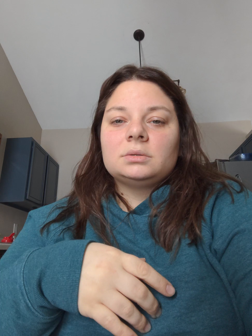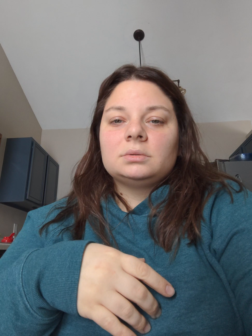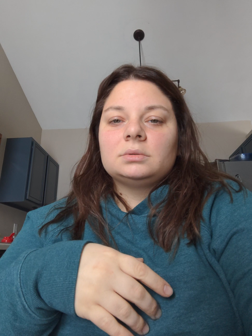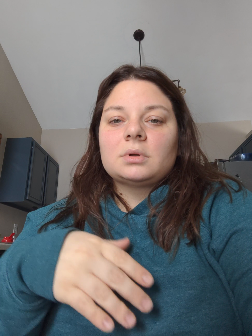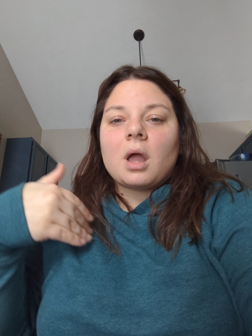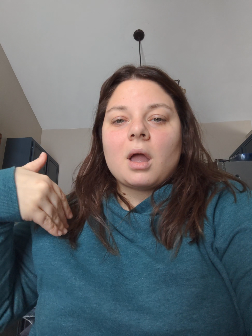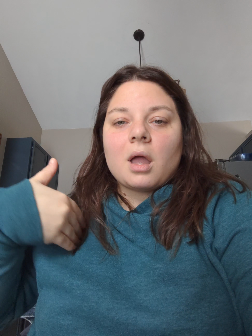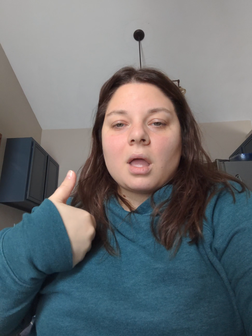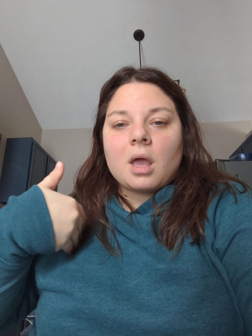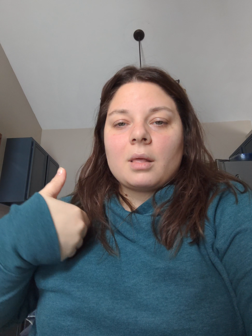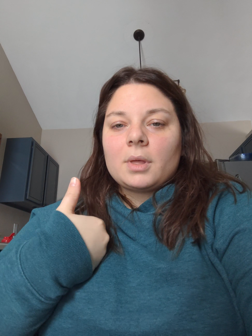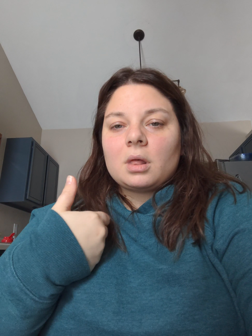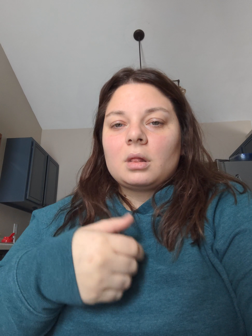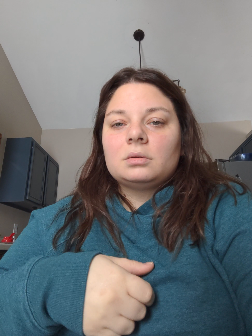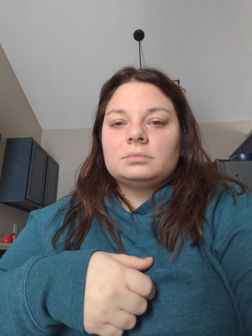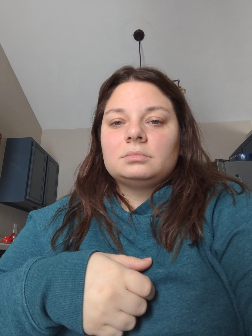animal